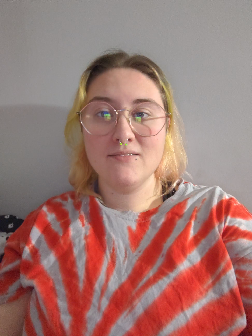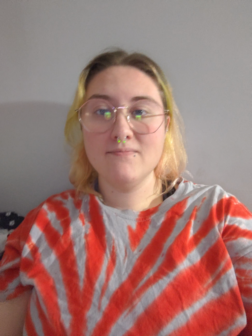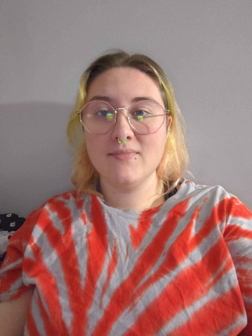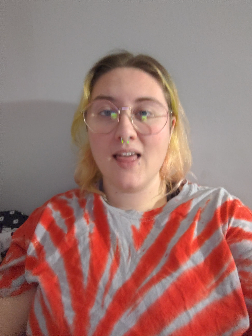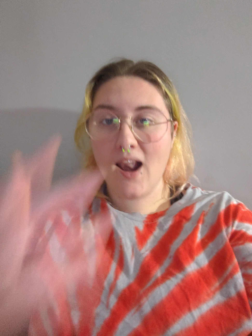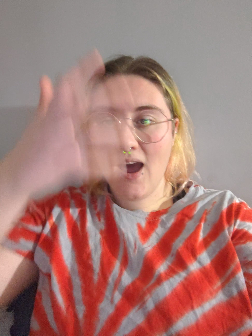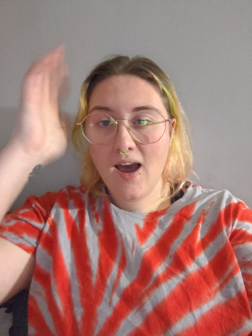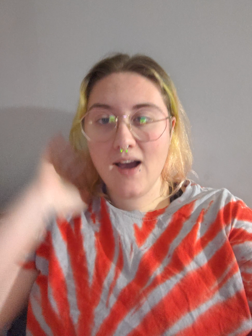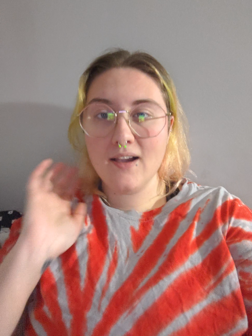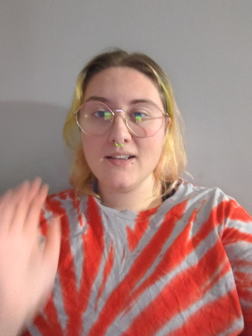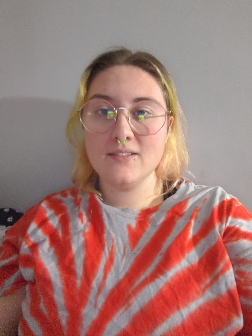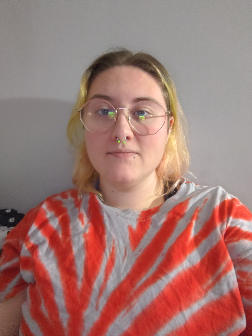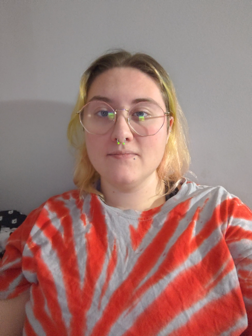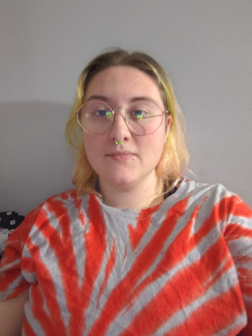lion